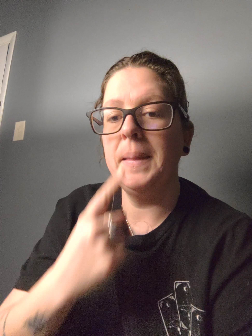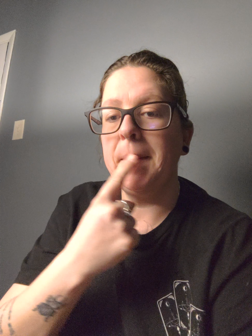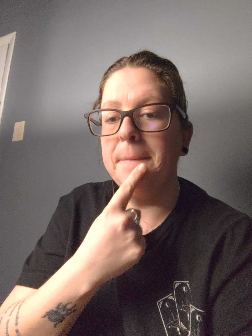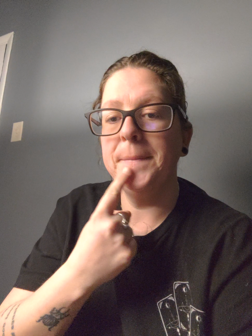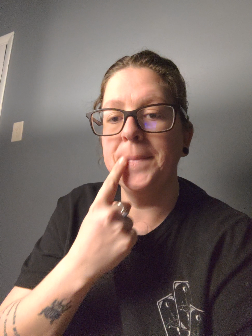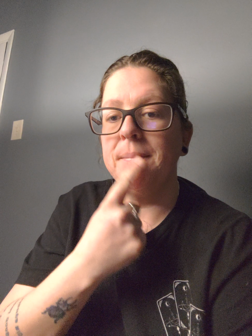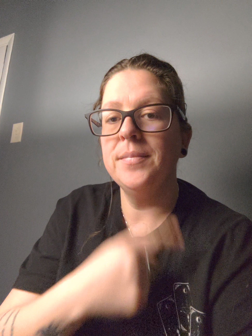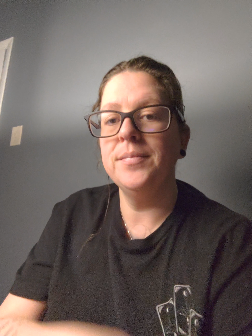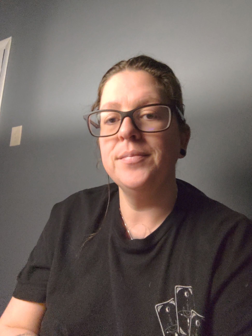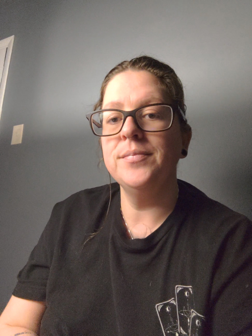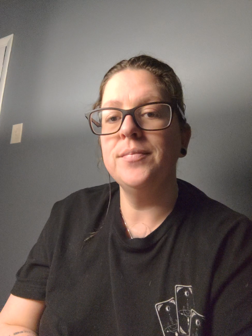lips